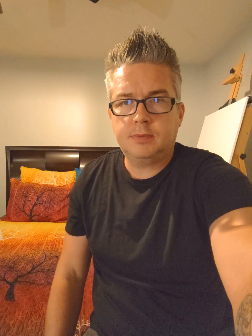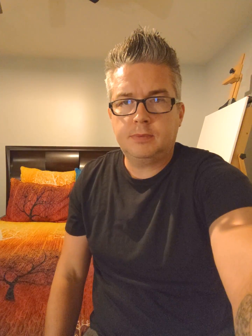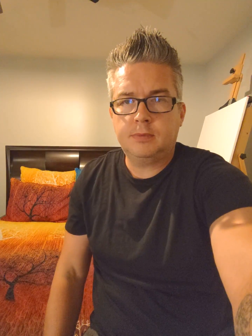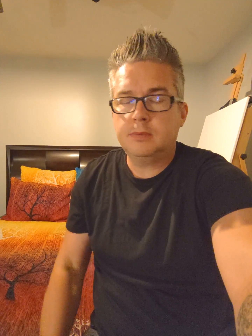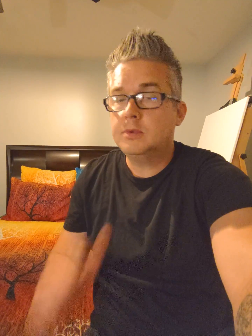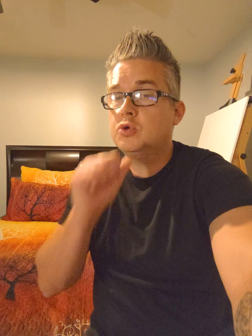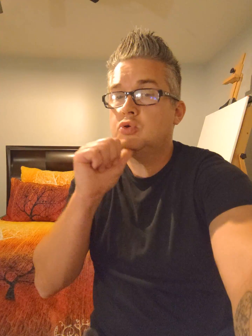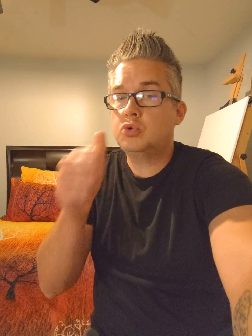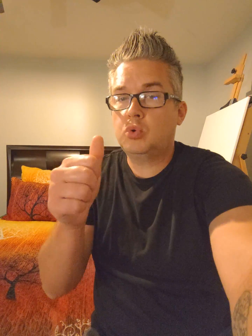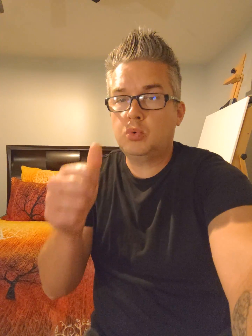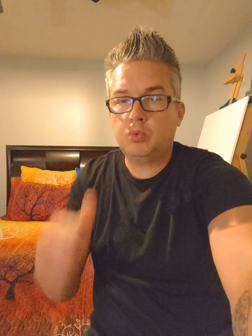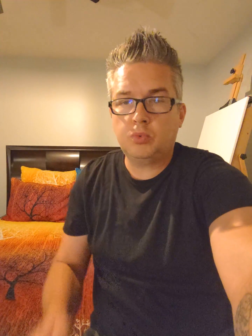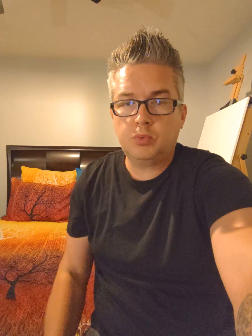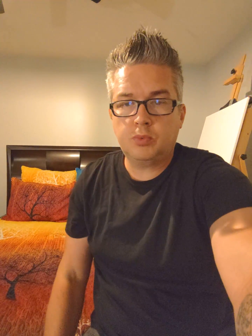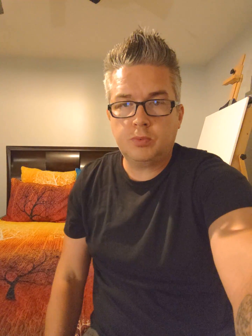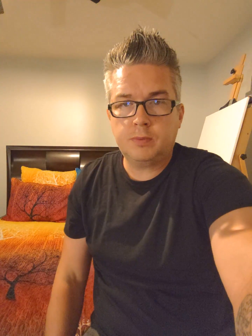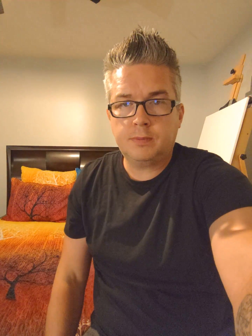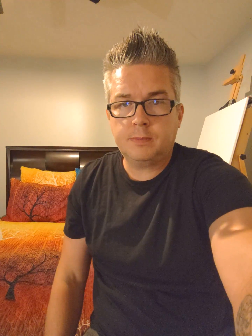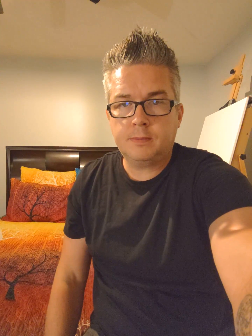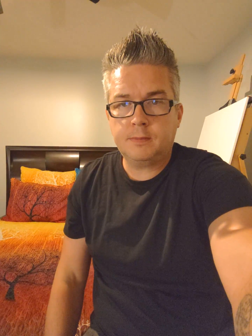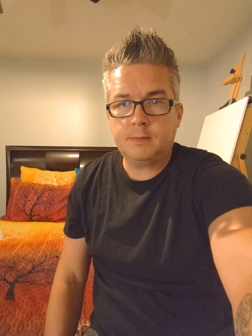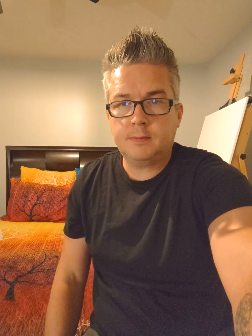don't